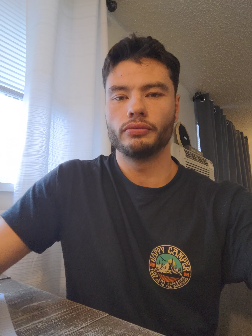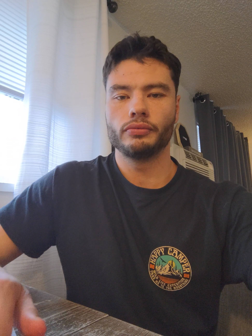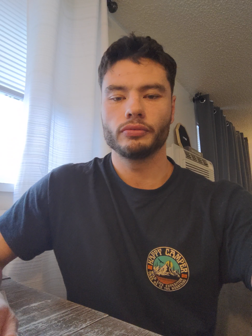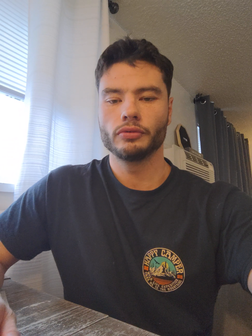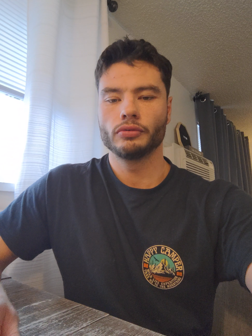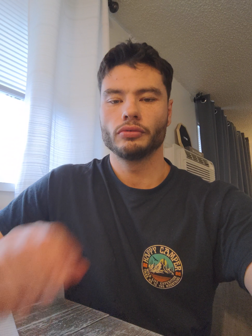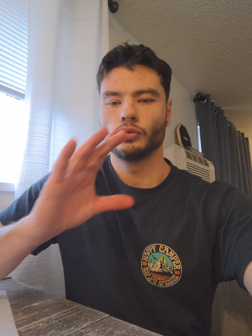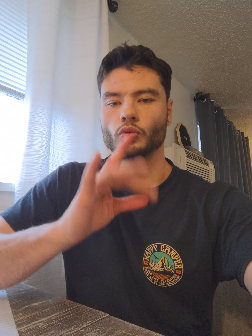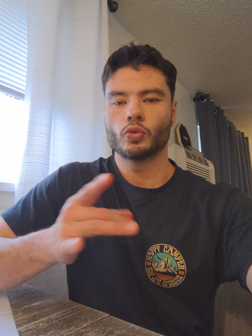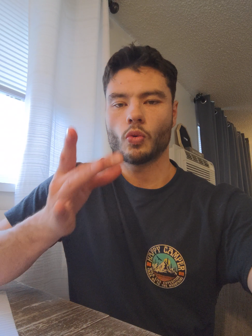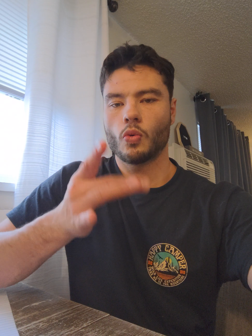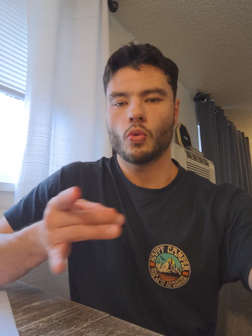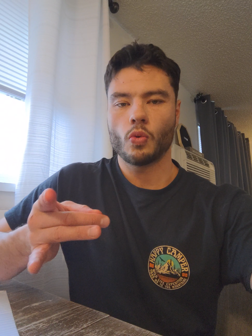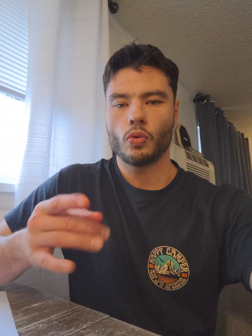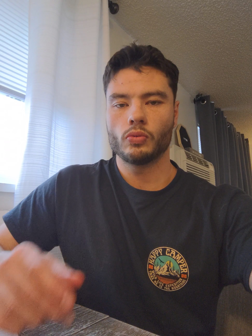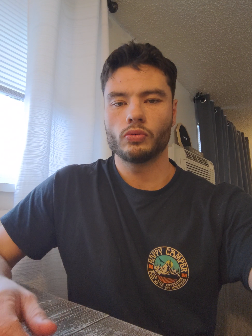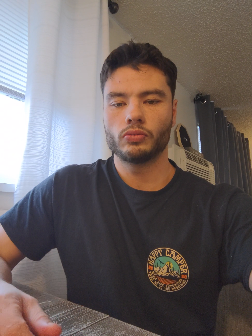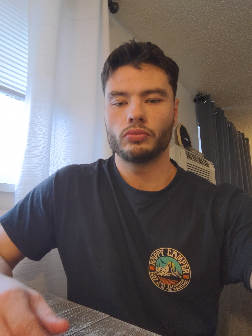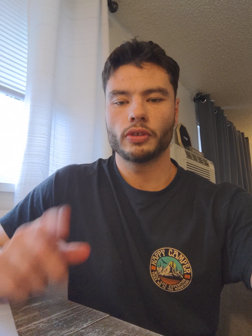story